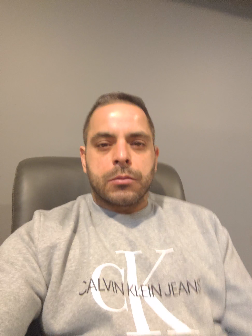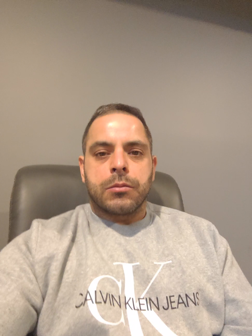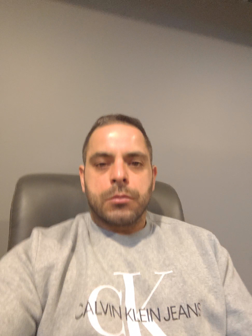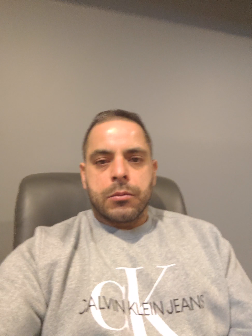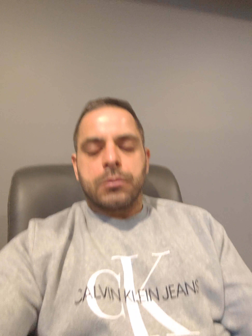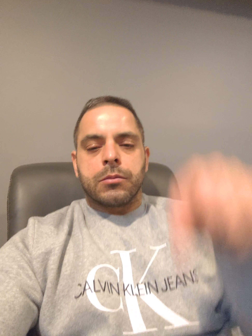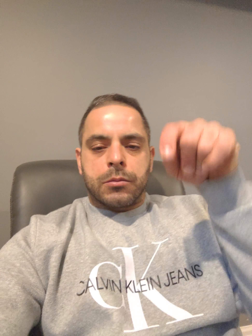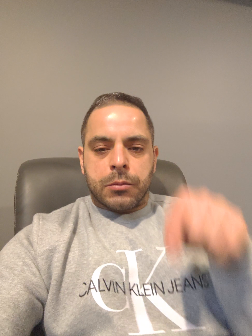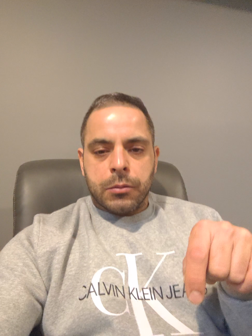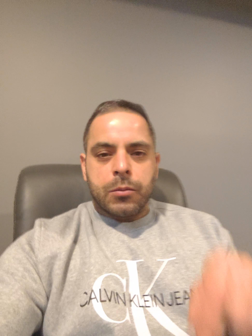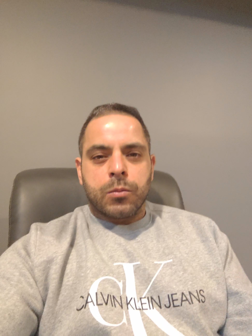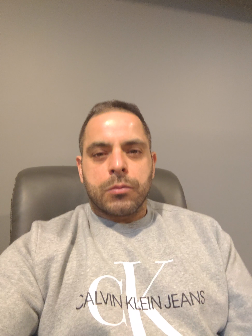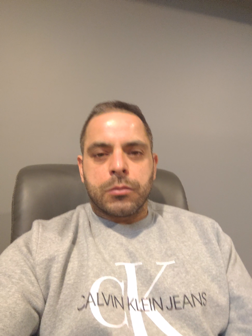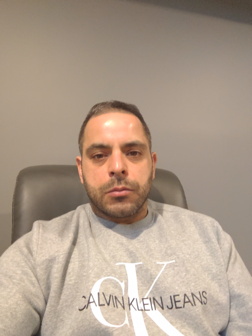down